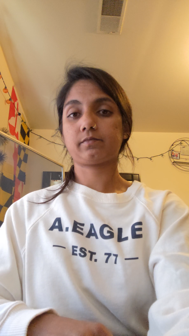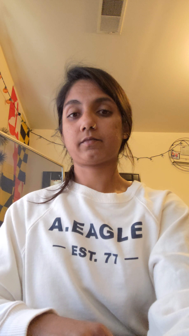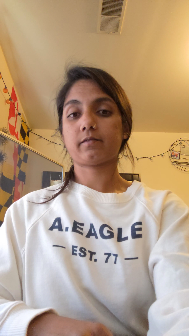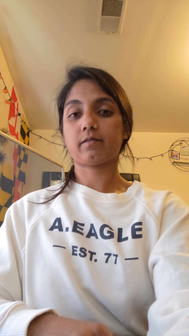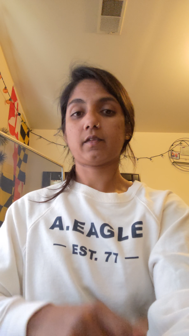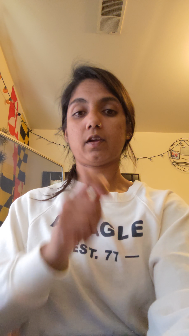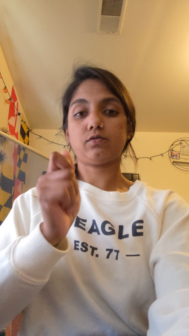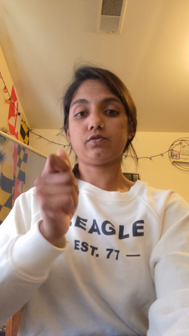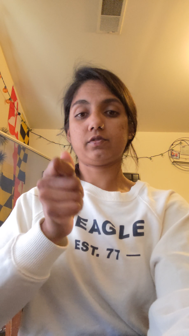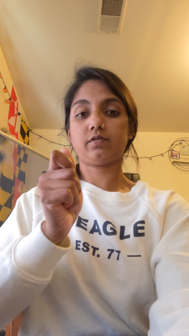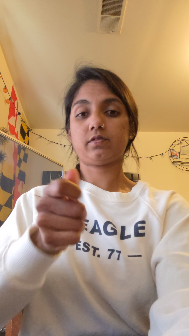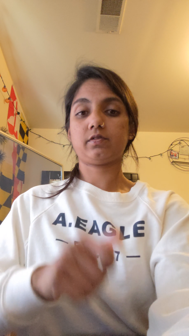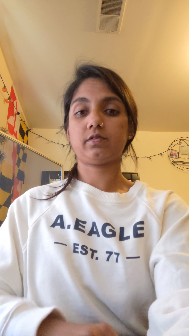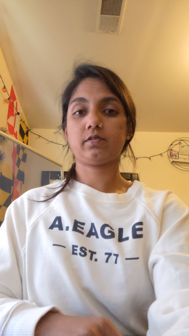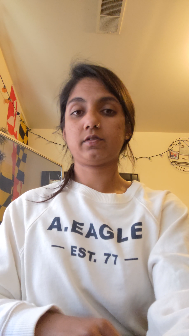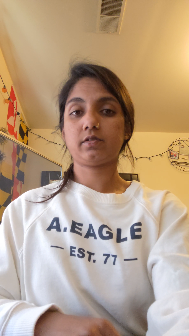cart